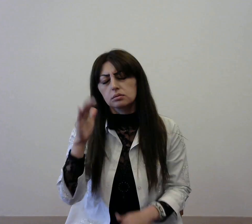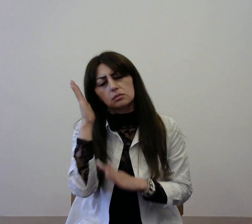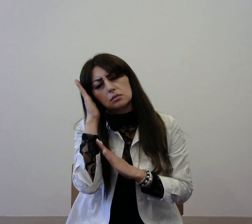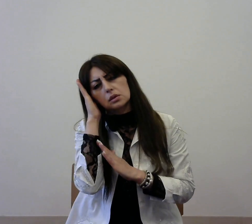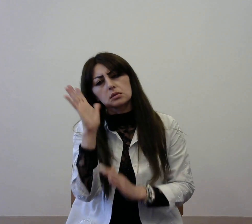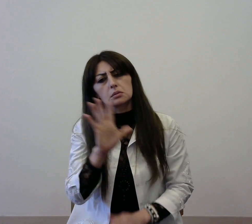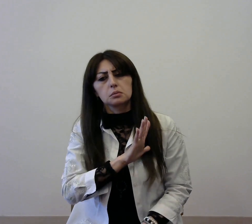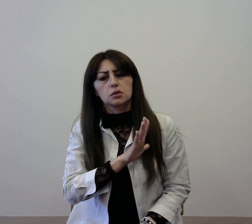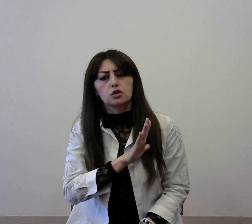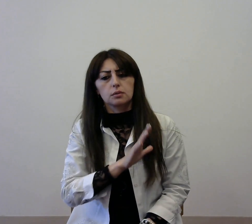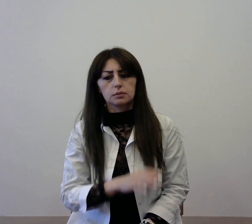yatmaq